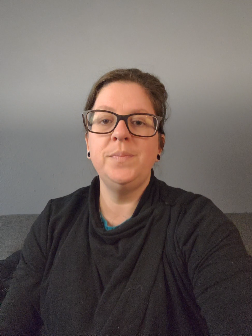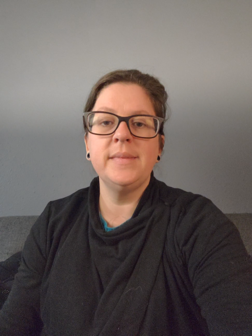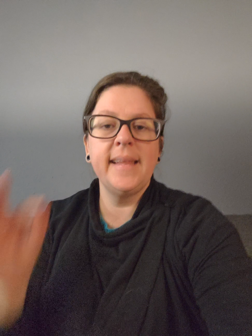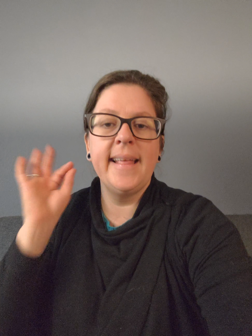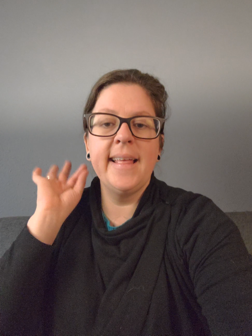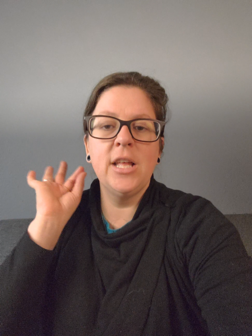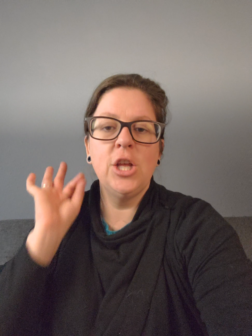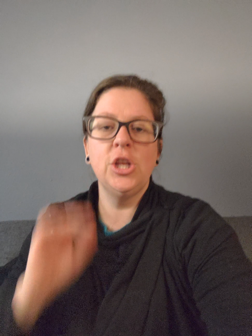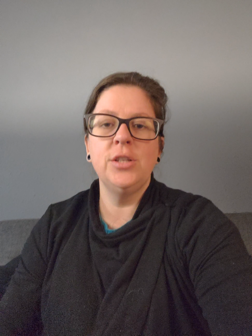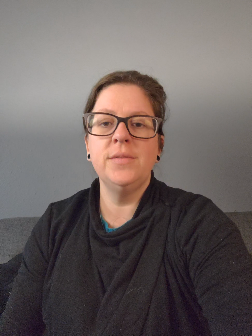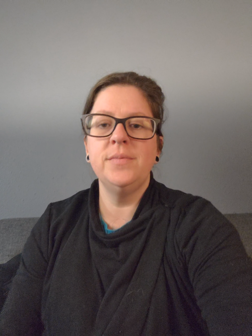hair